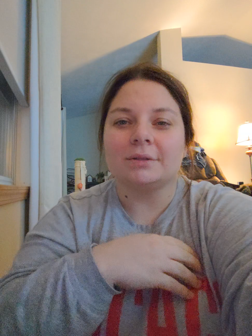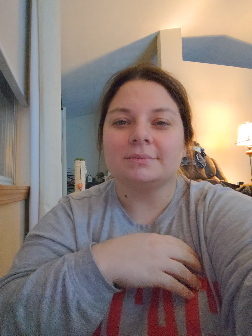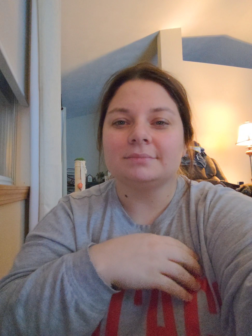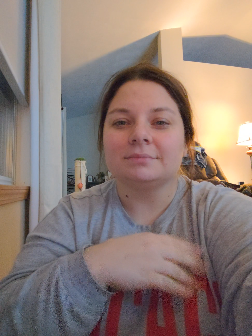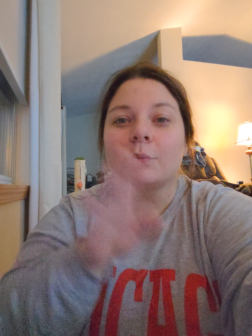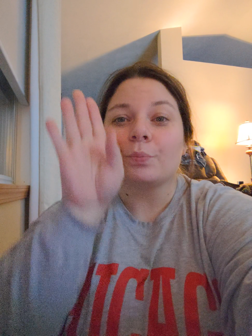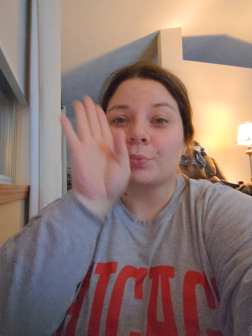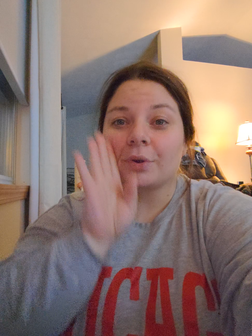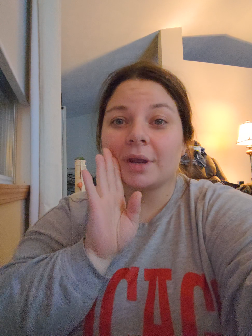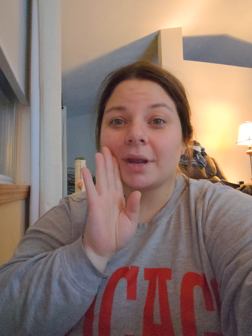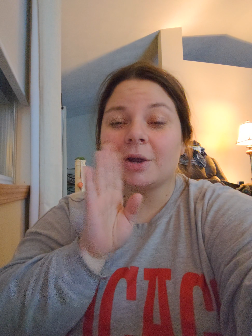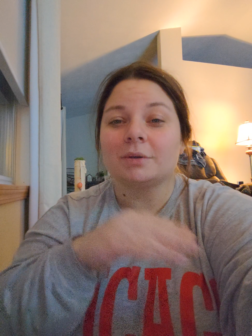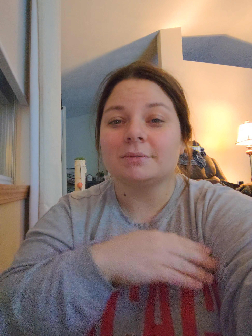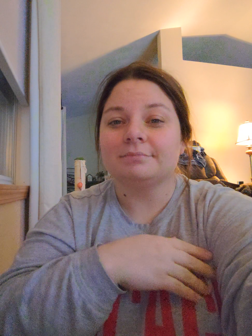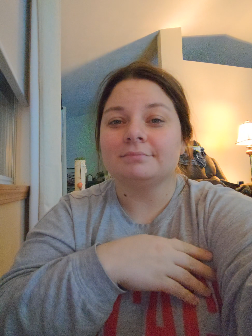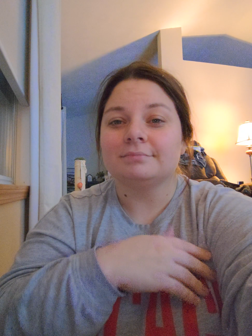brown